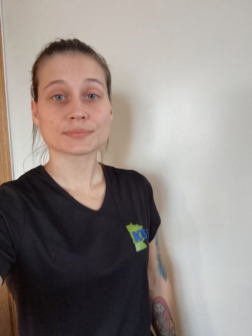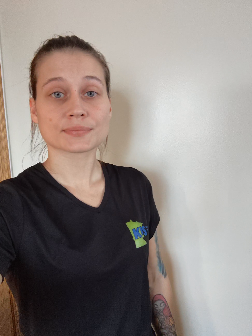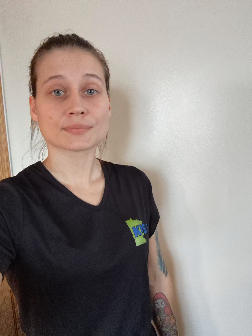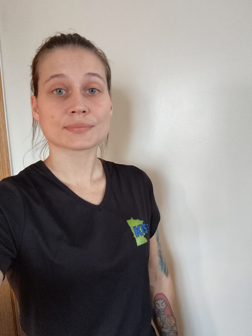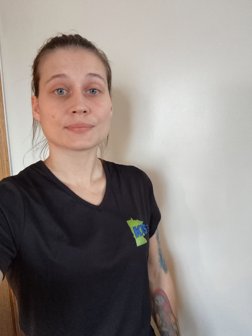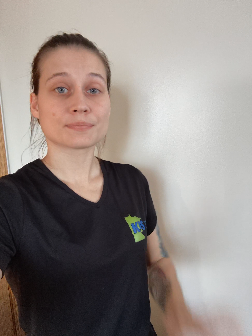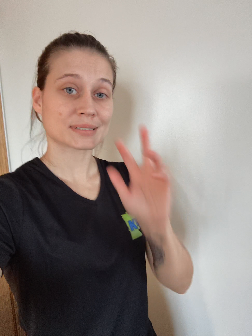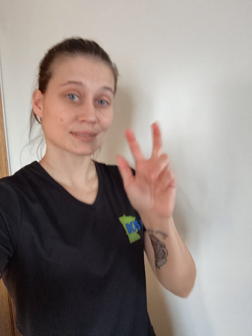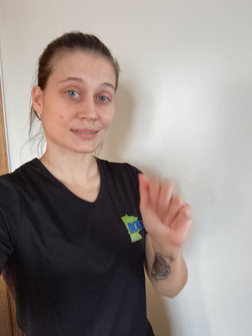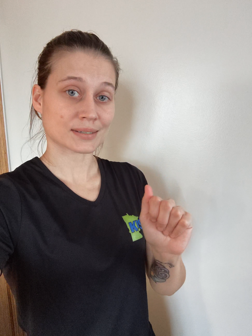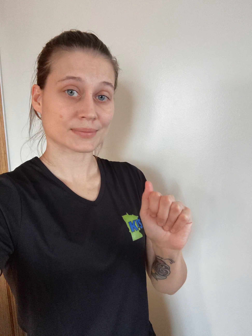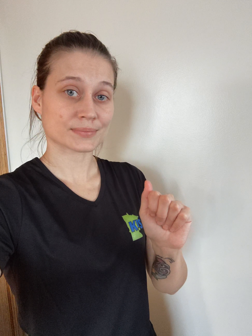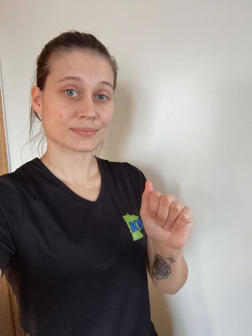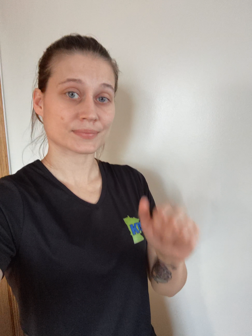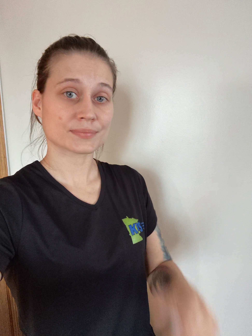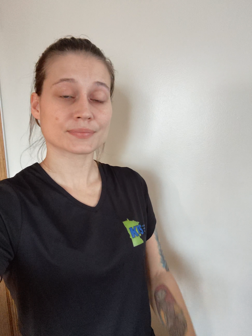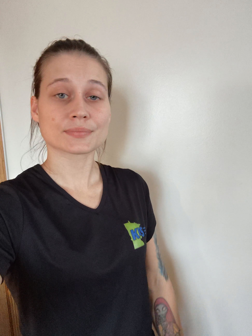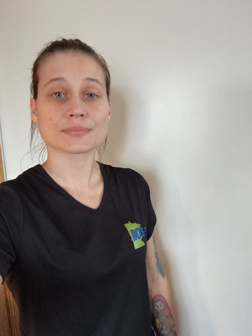pizza